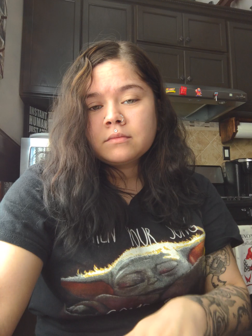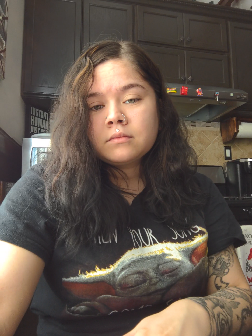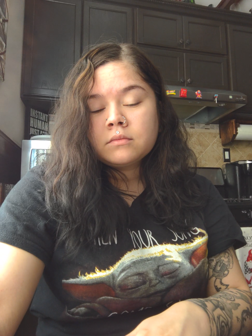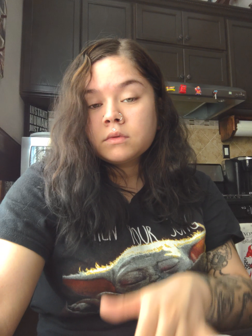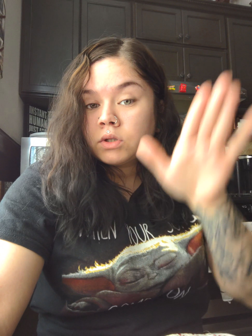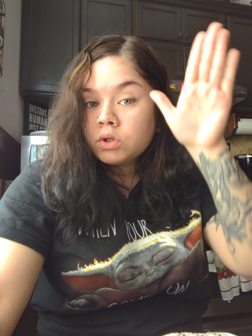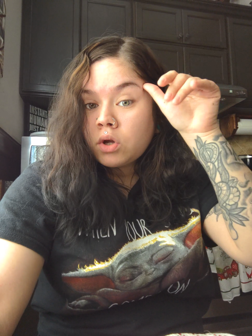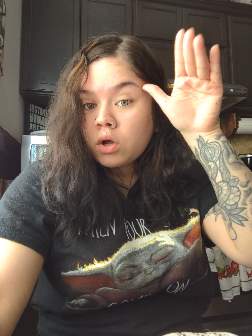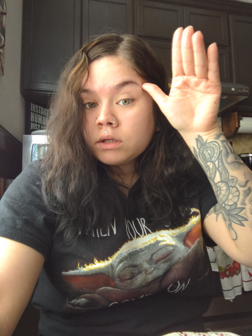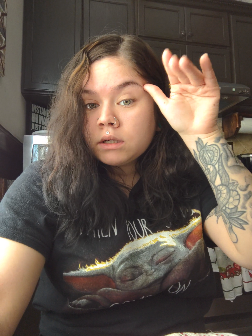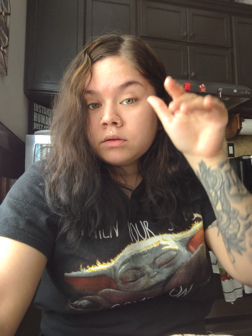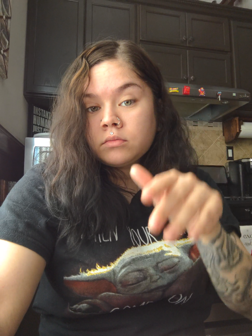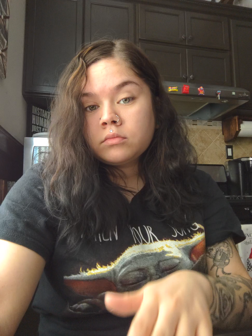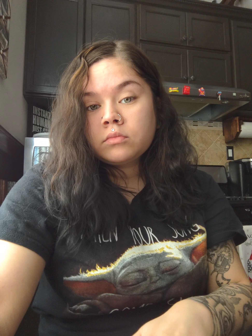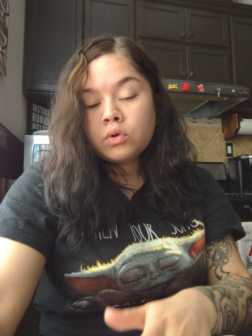donkey